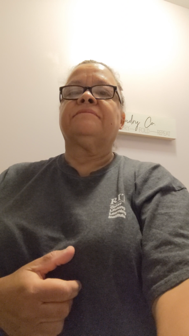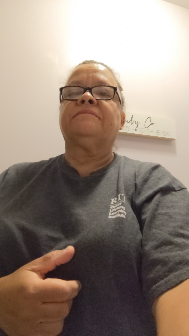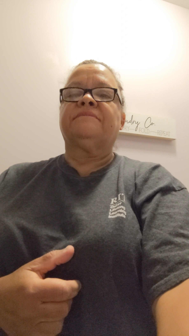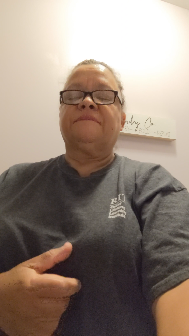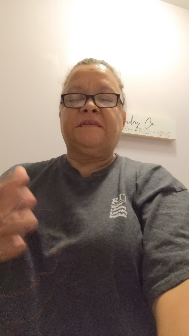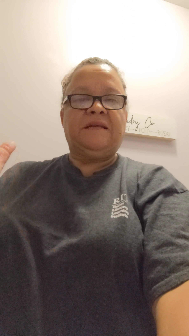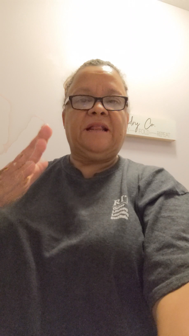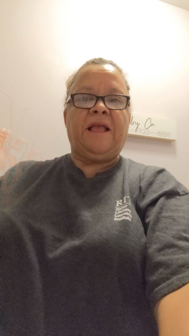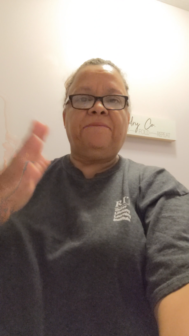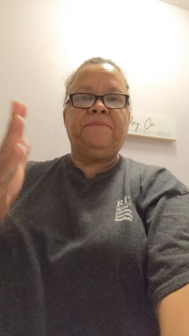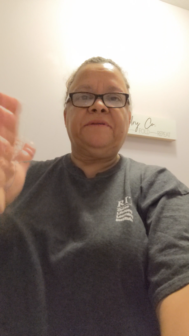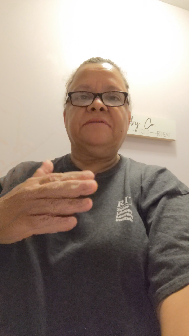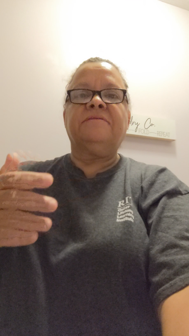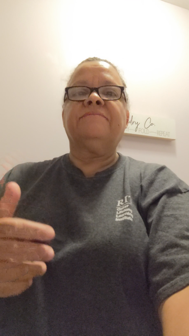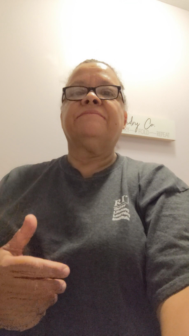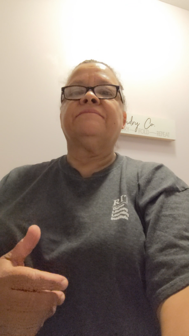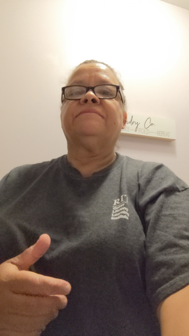clap